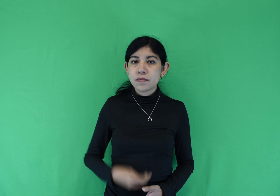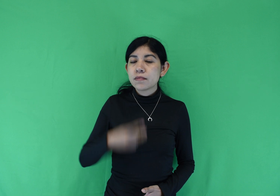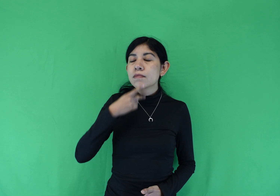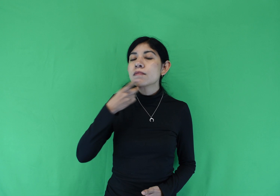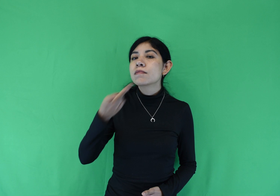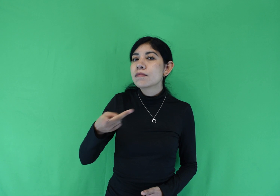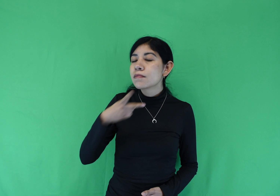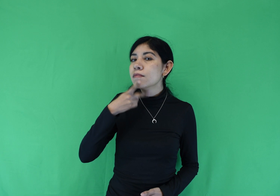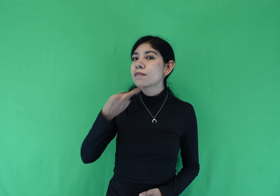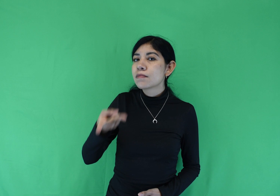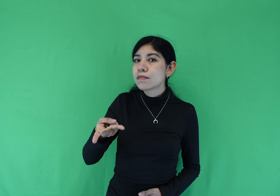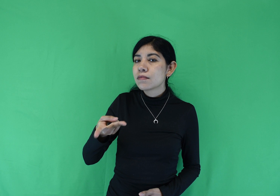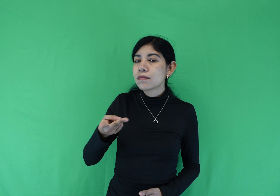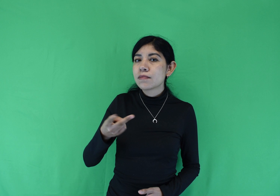voz